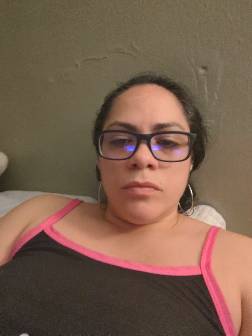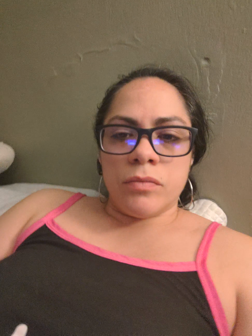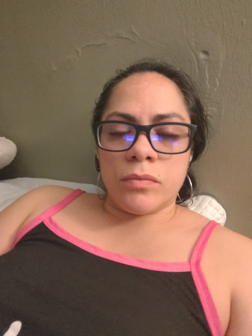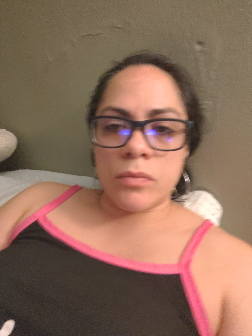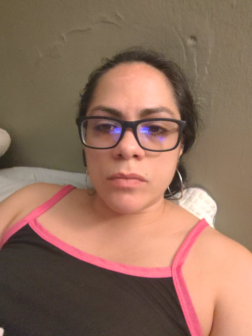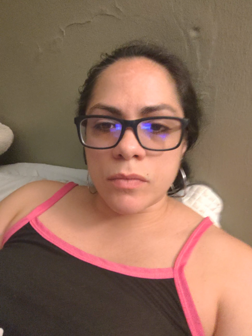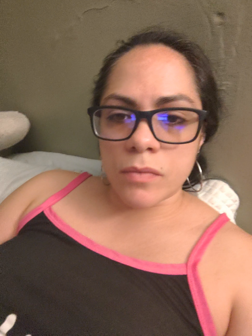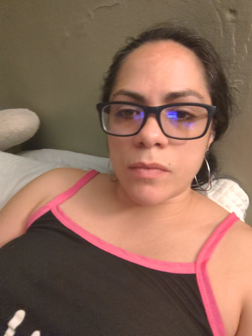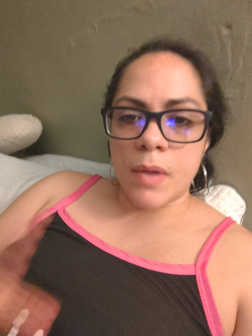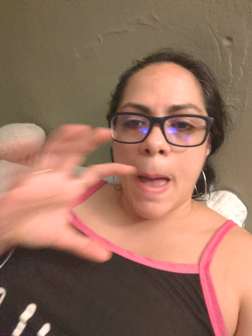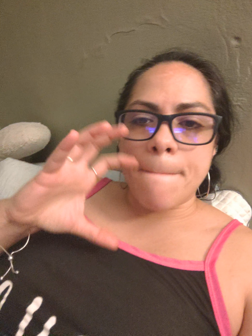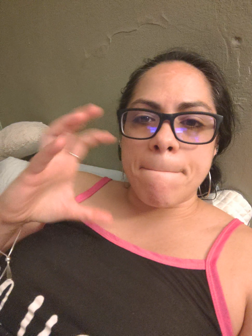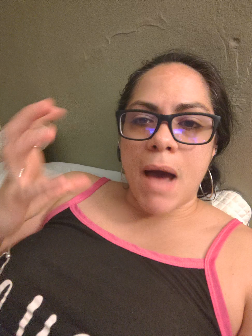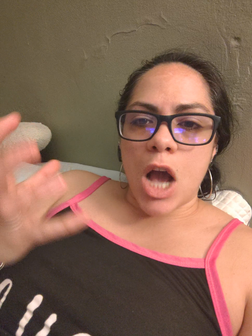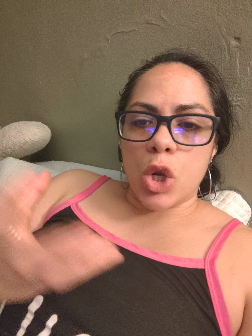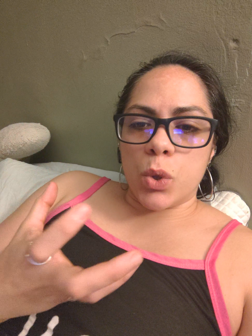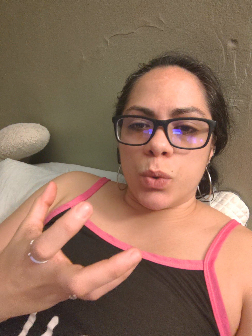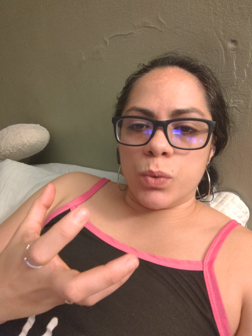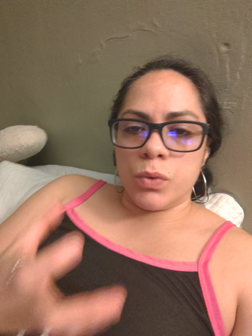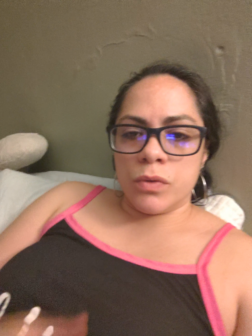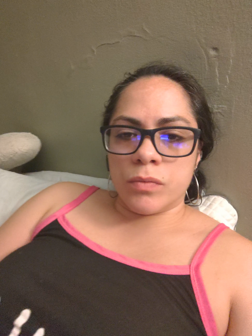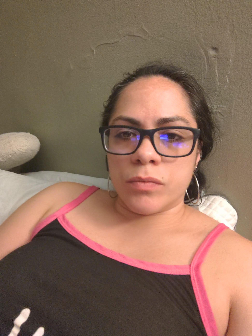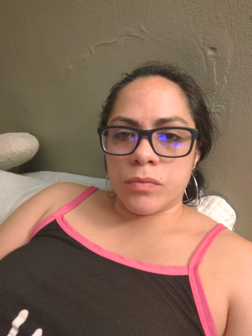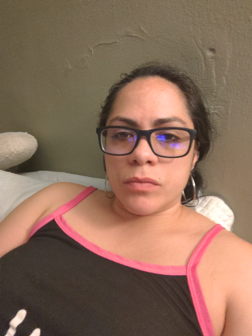balloon